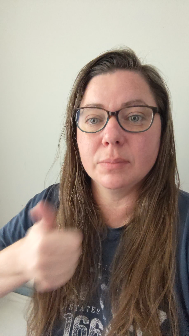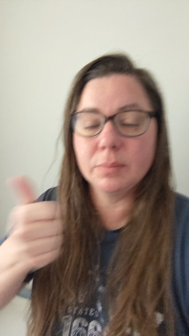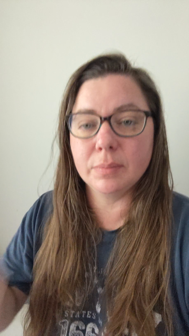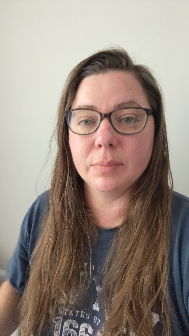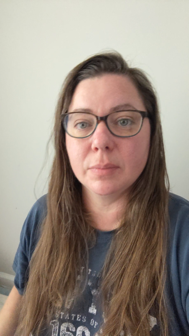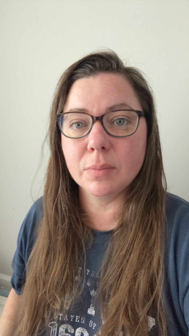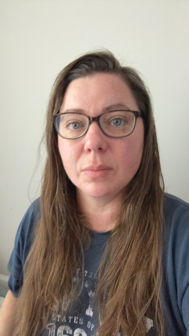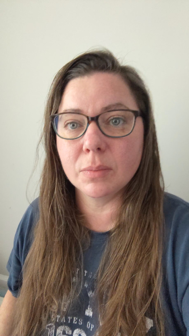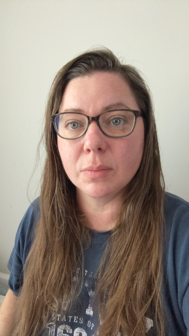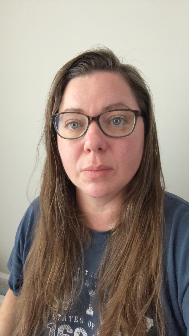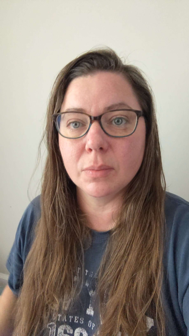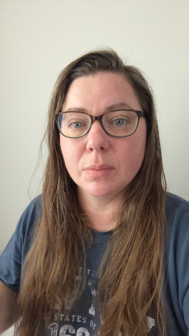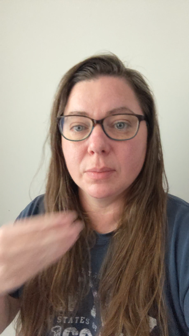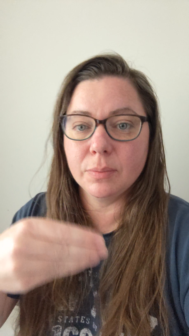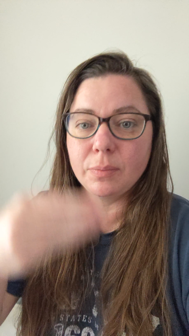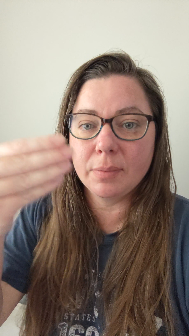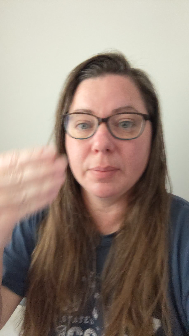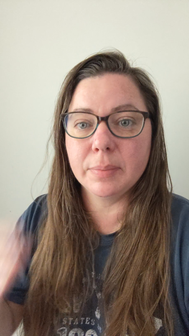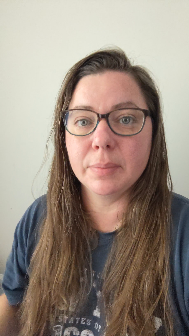buy